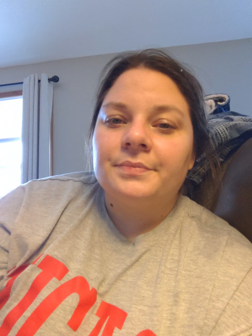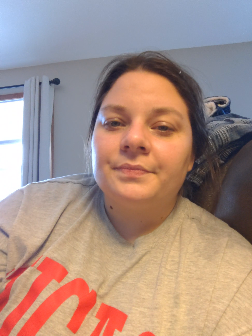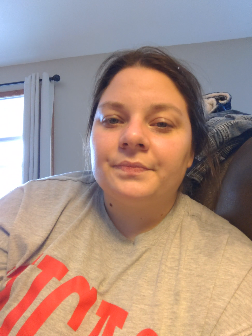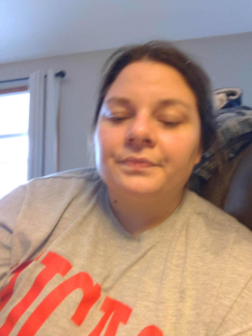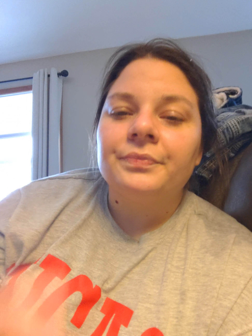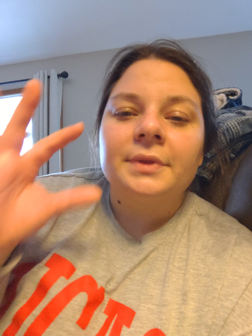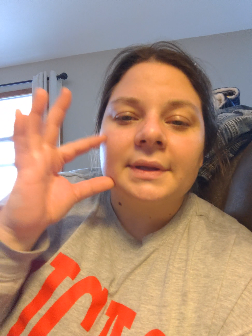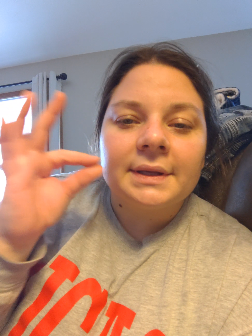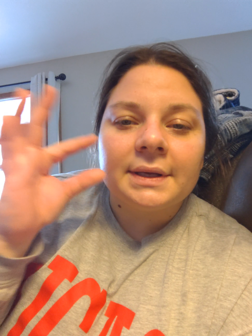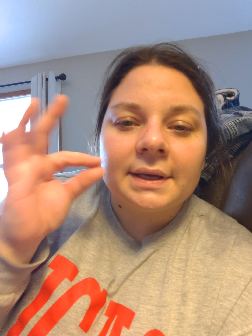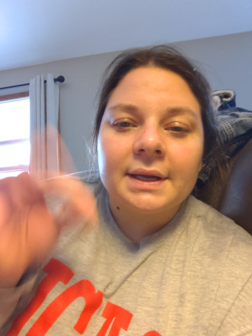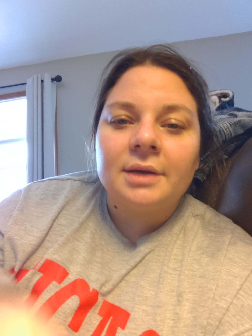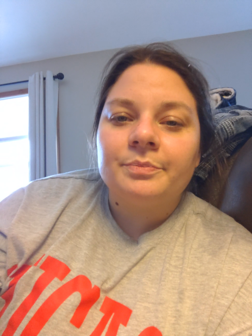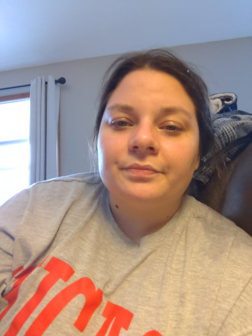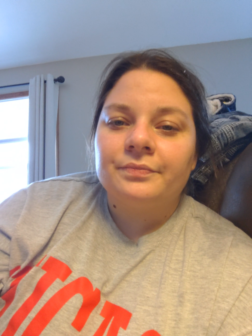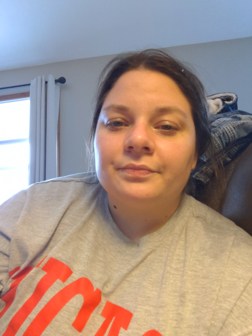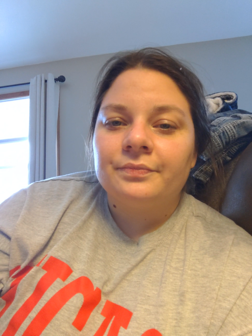kitty